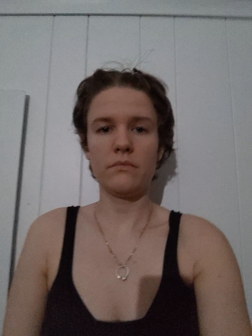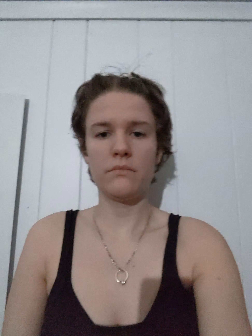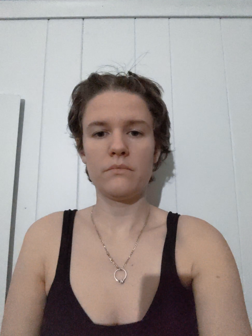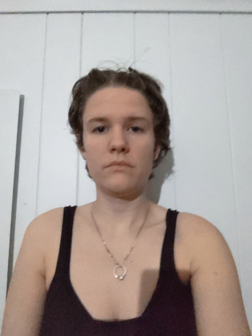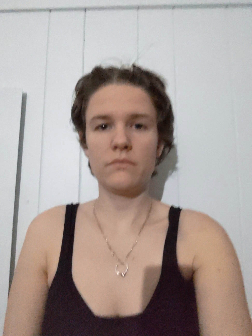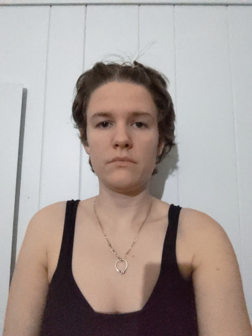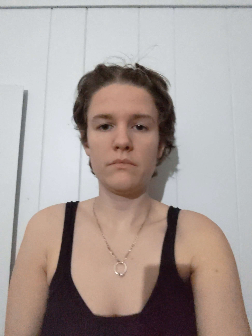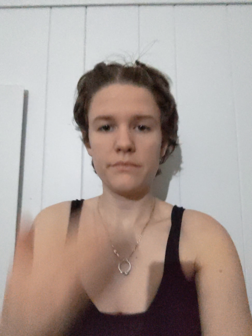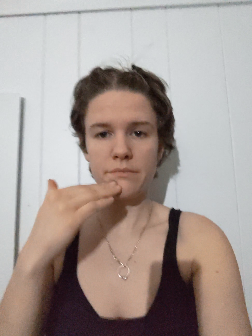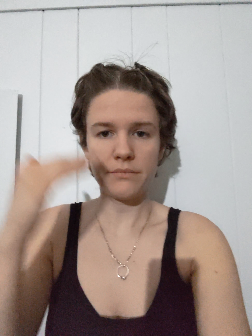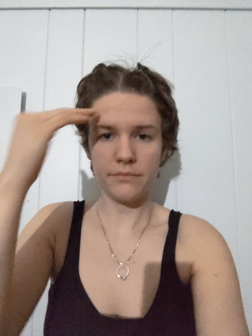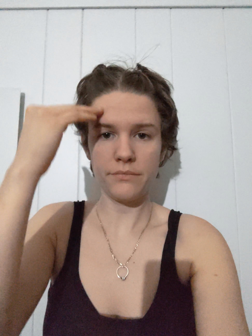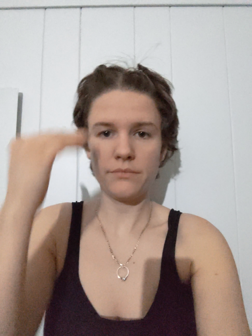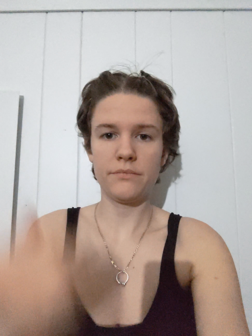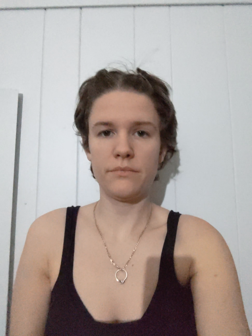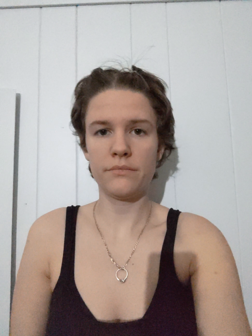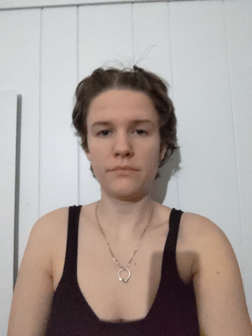head